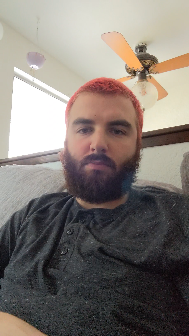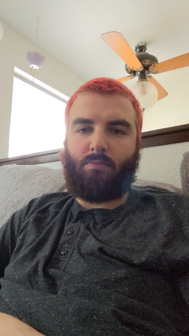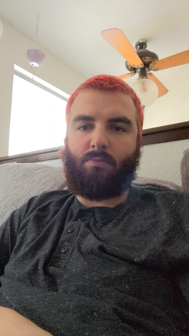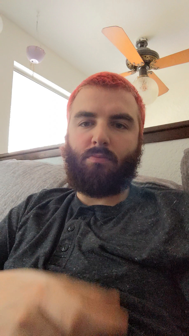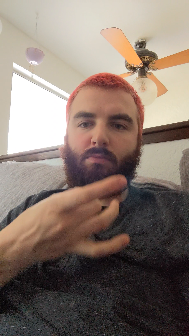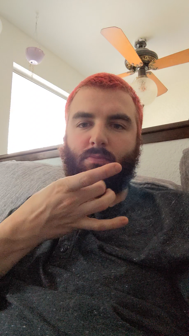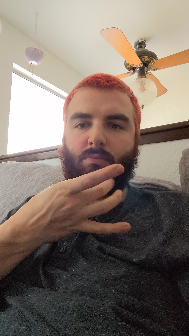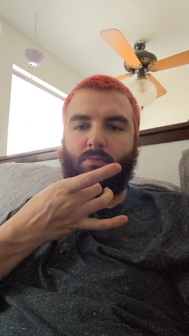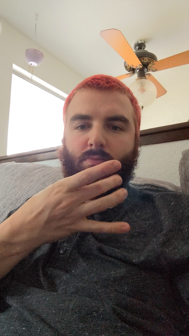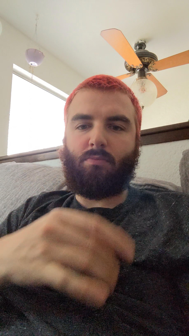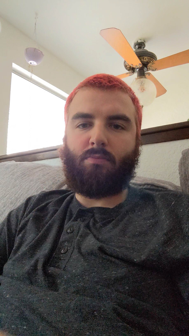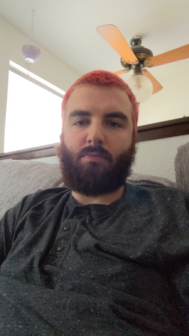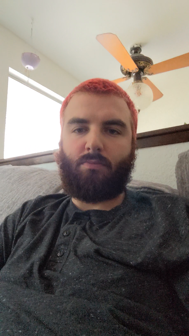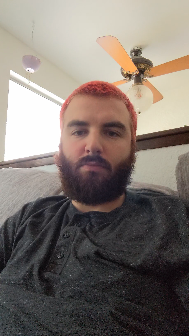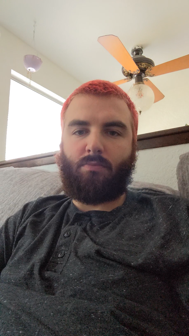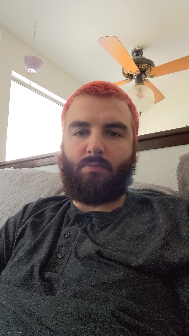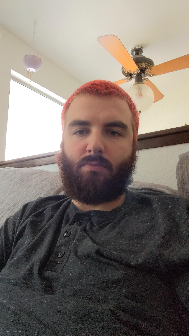light bulb